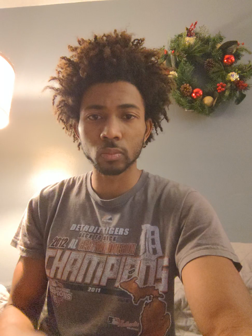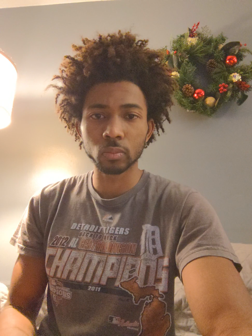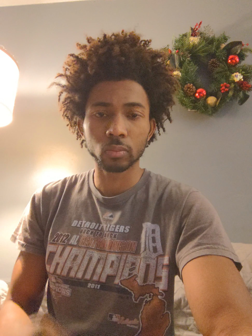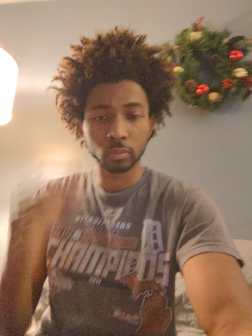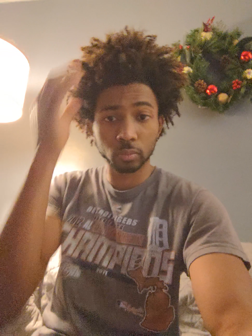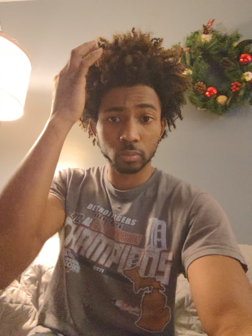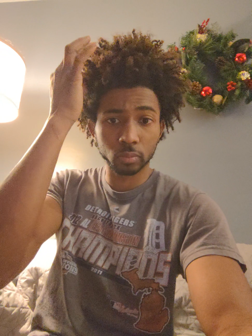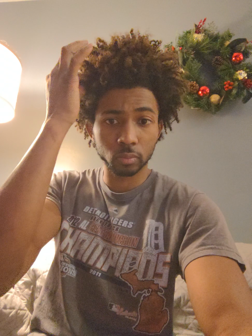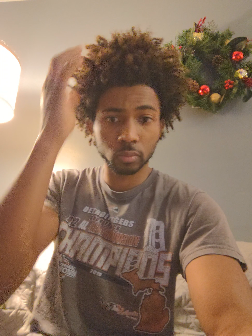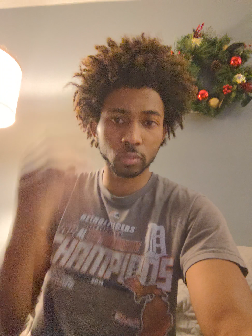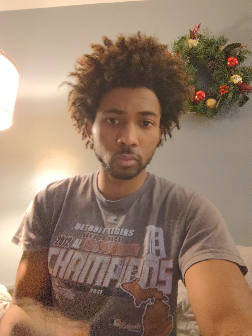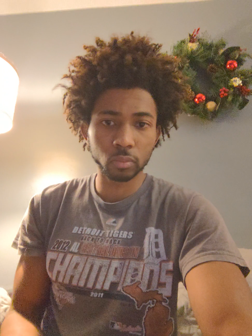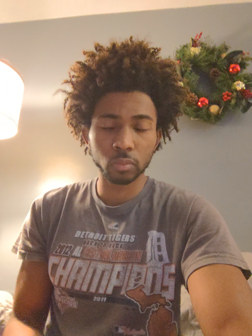hair